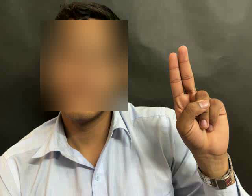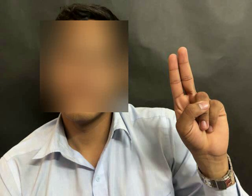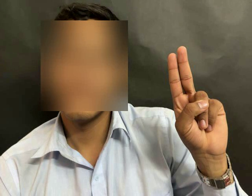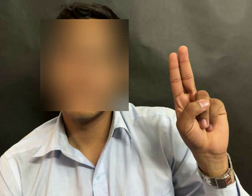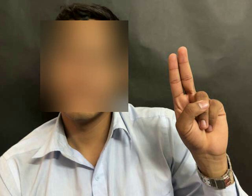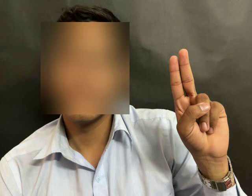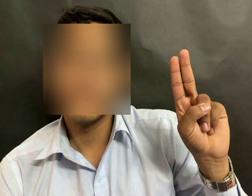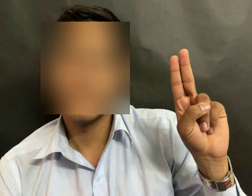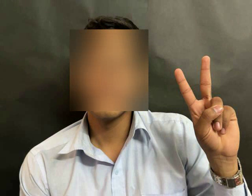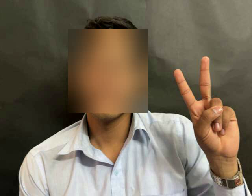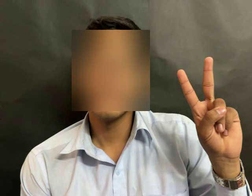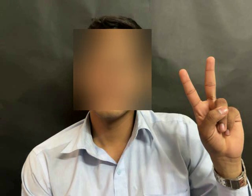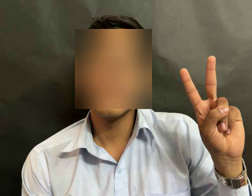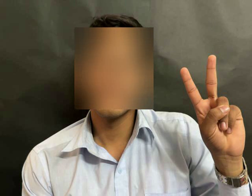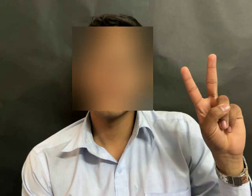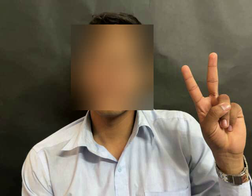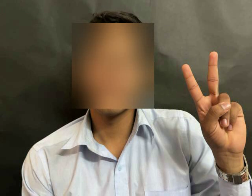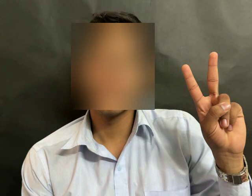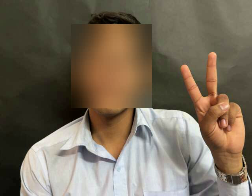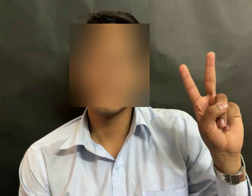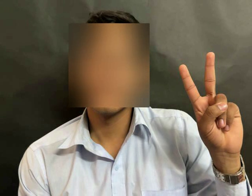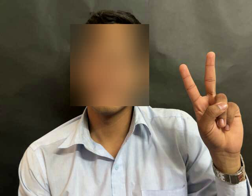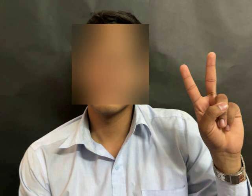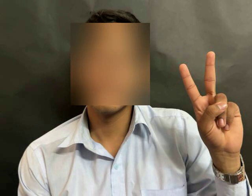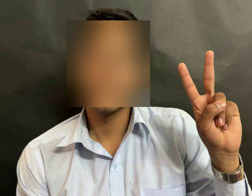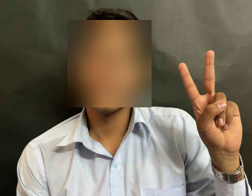V